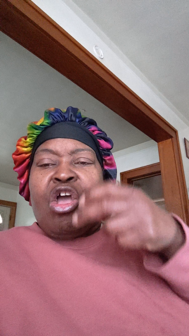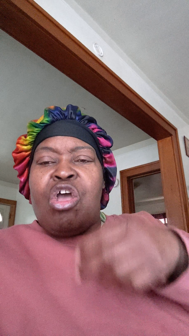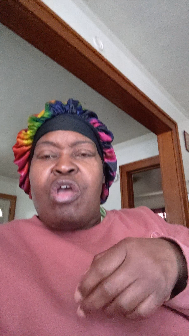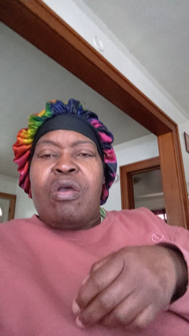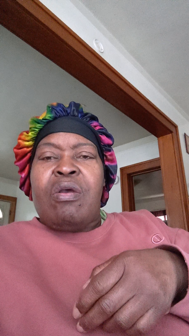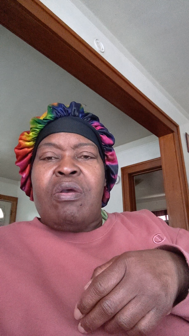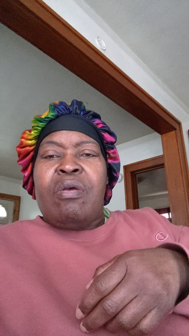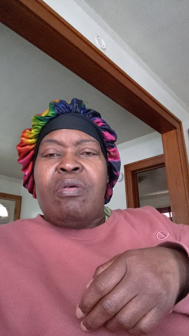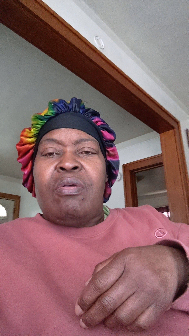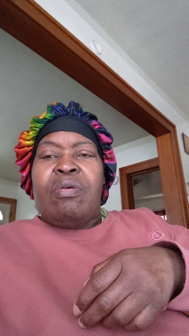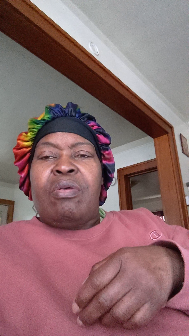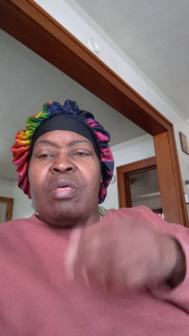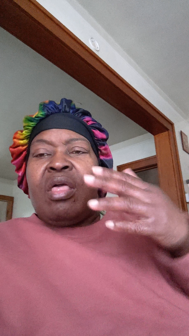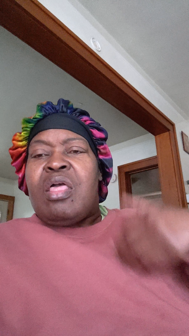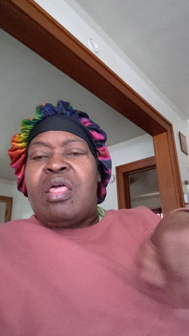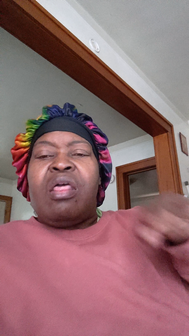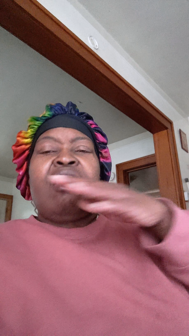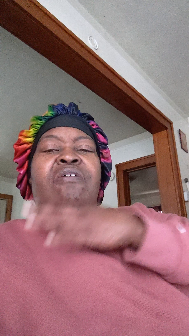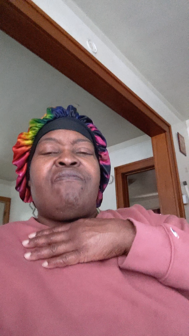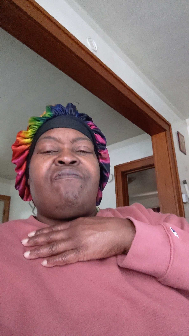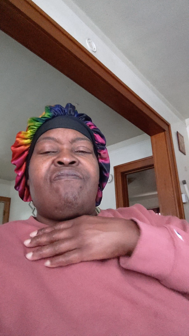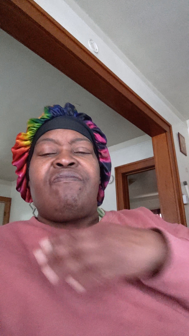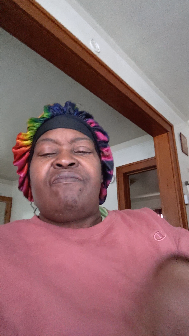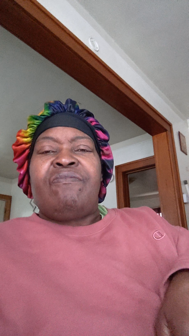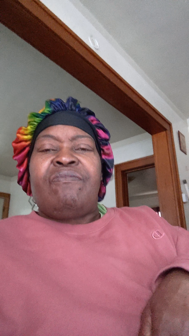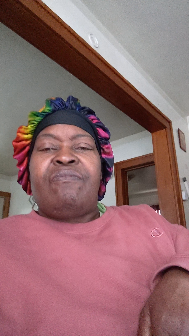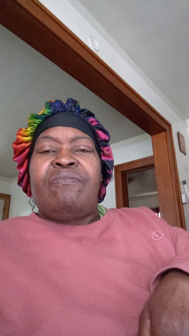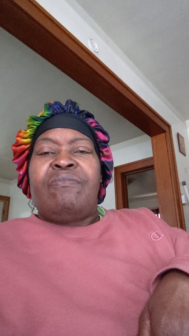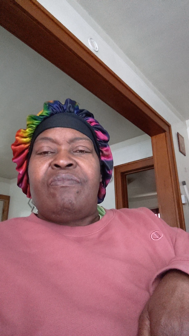scarf